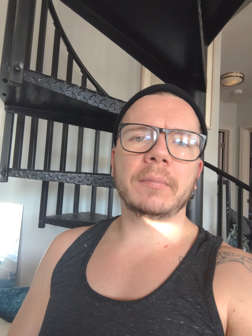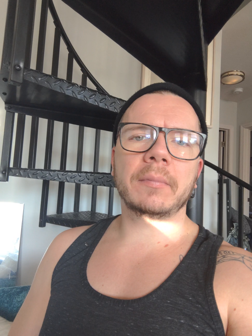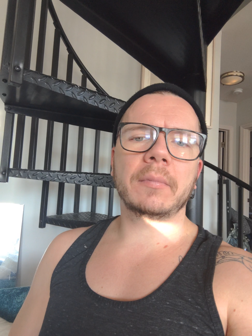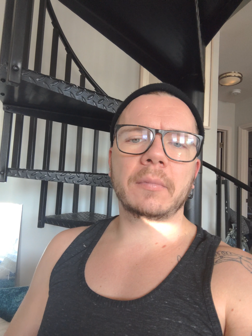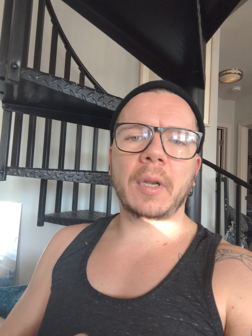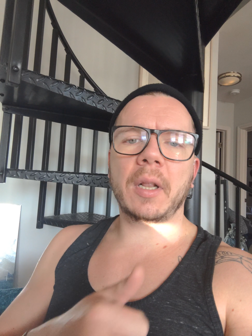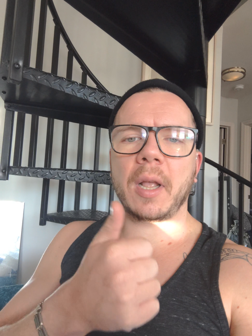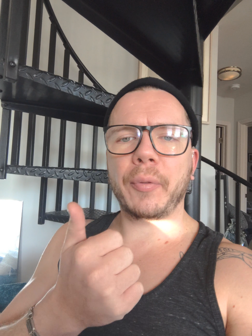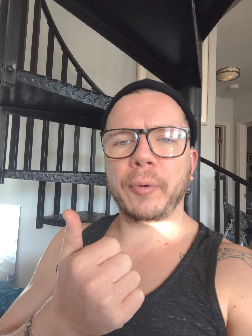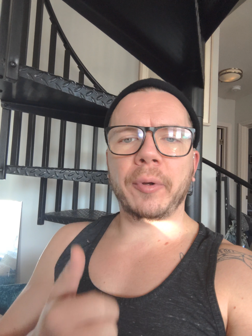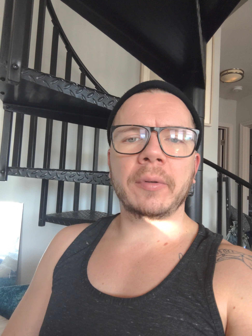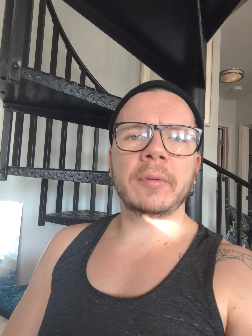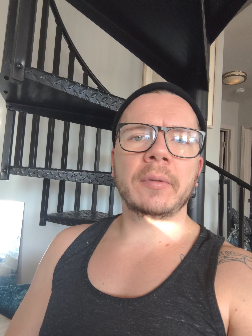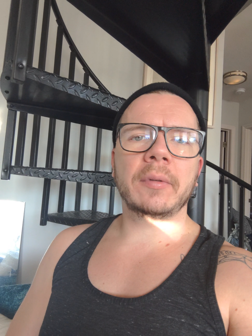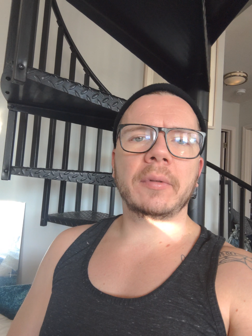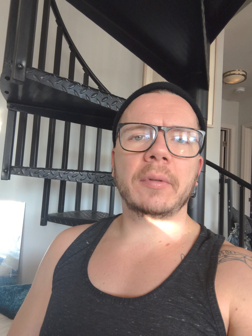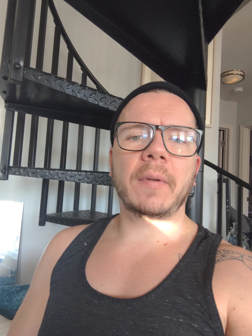another